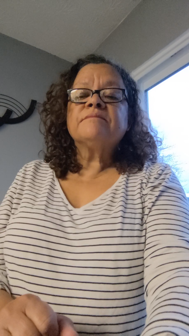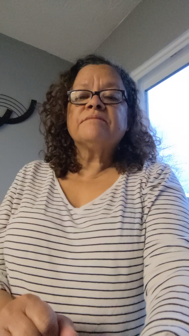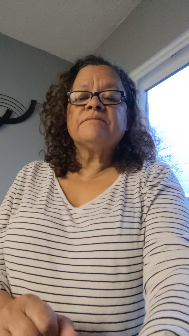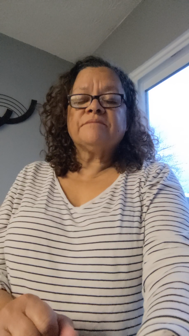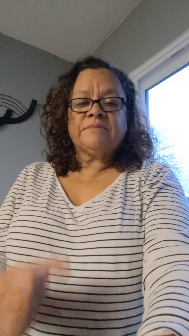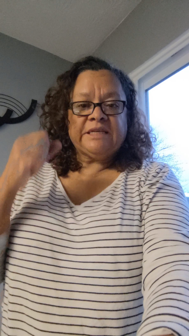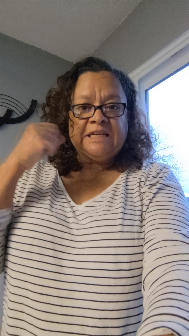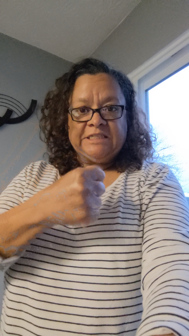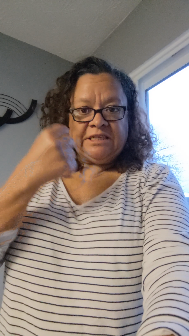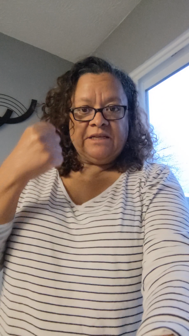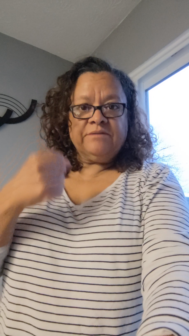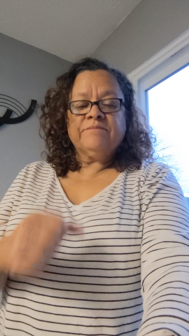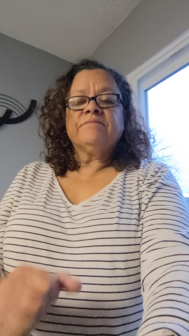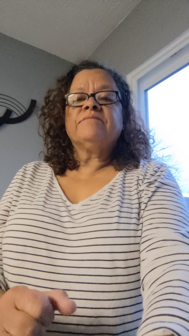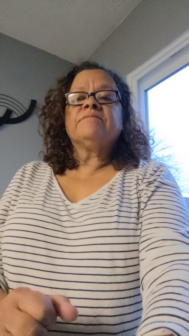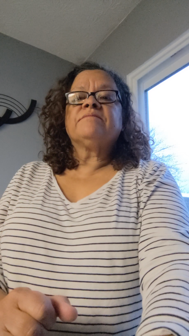hit